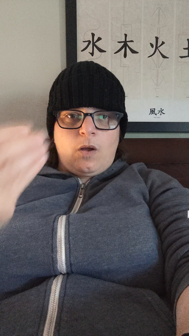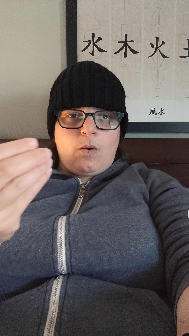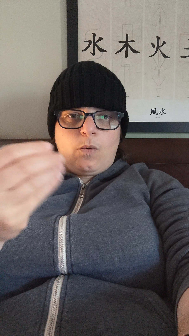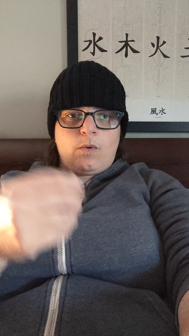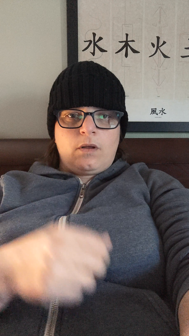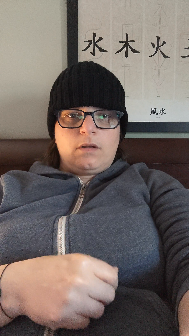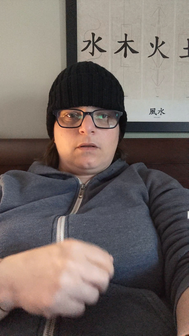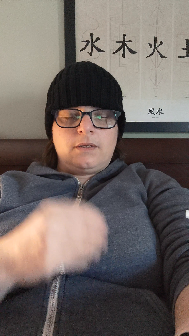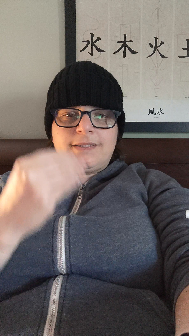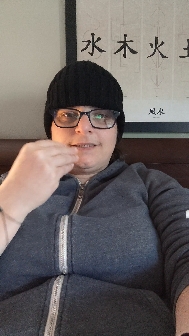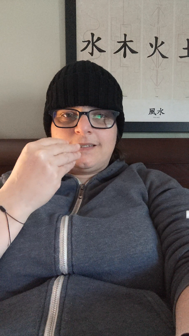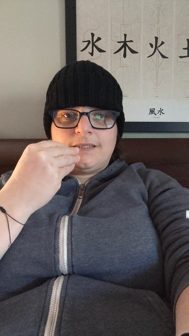eat